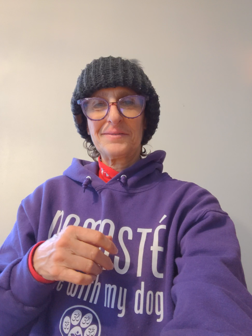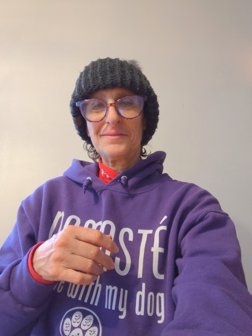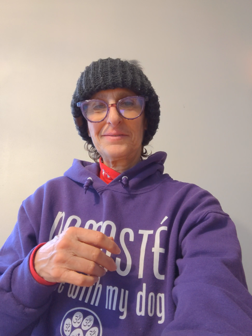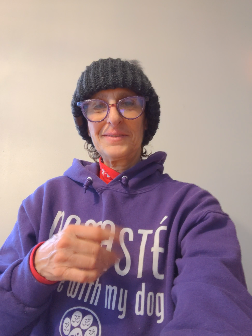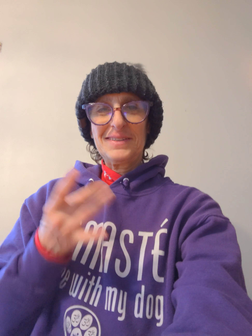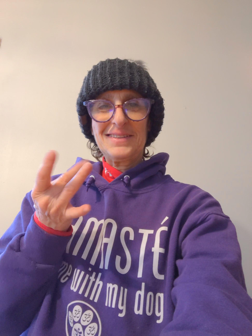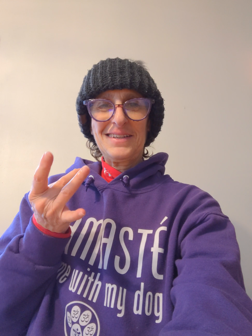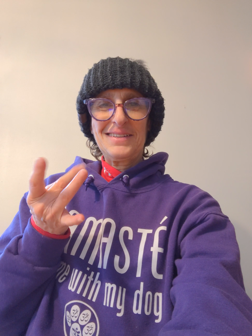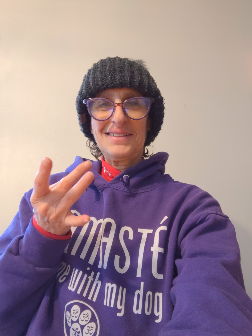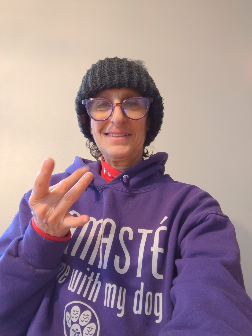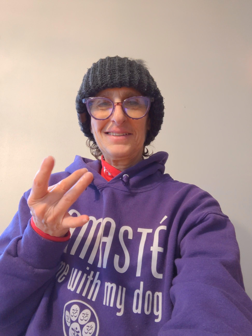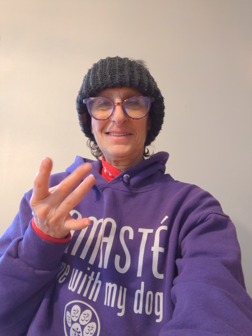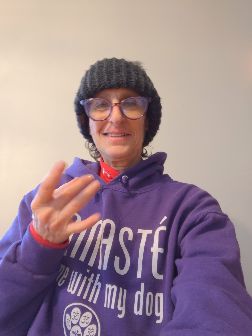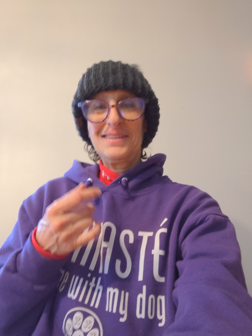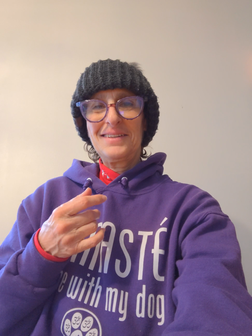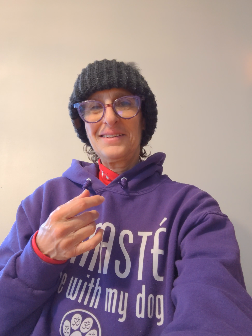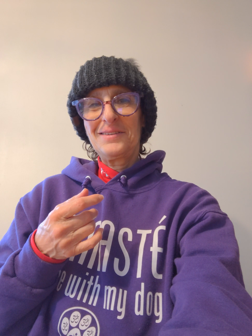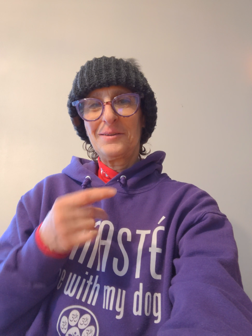sticky